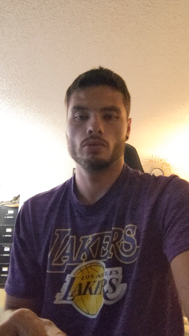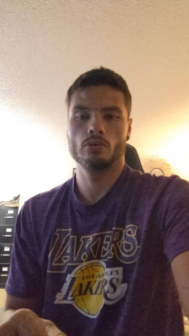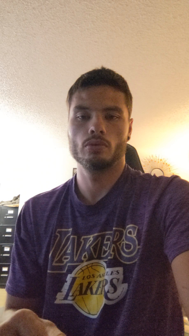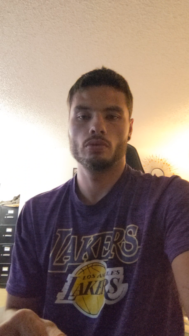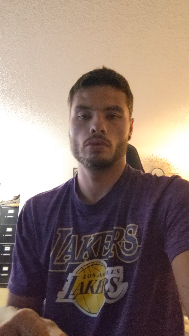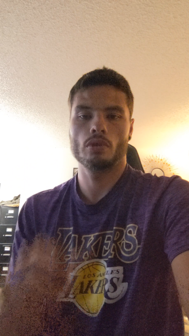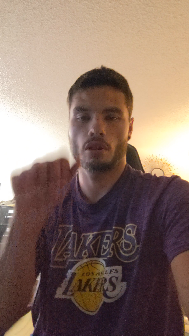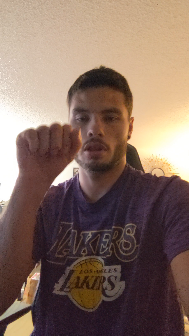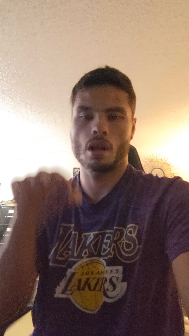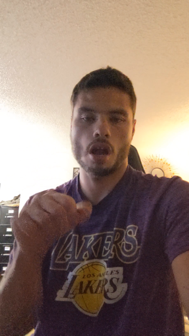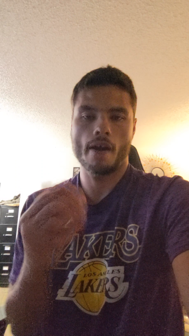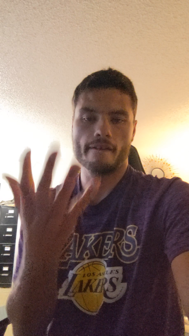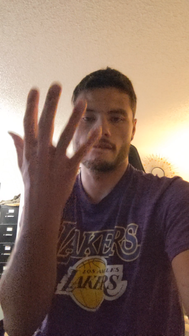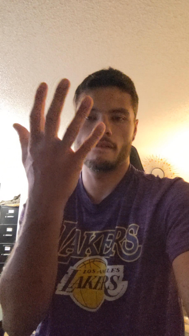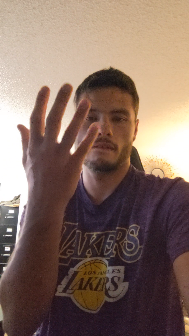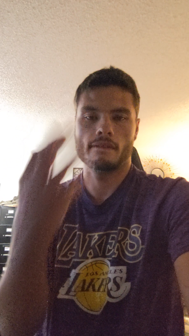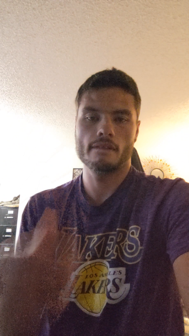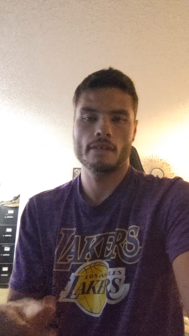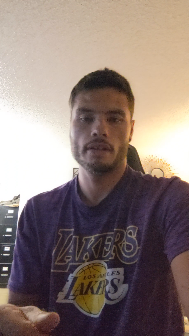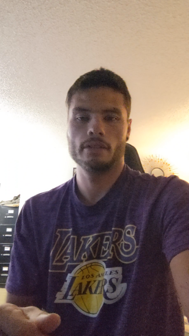gloves